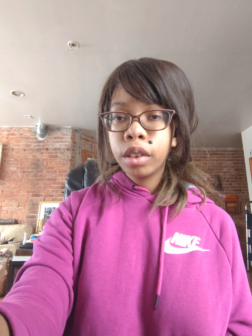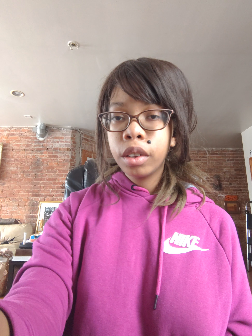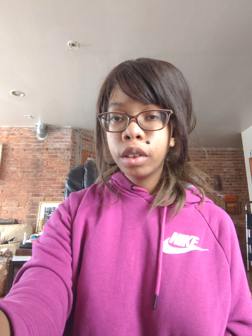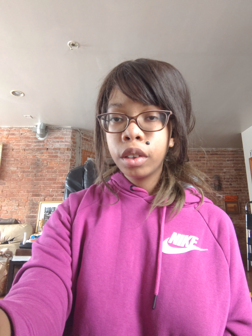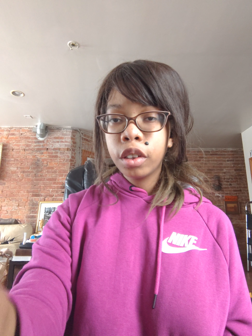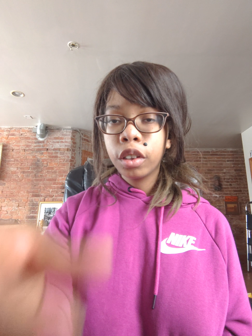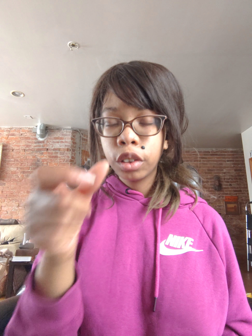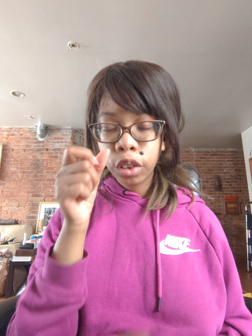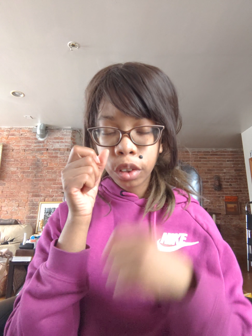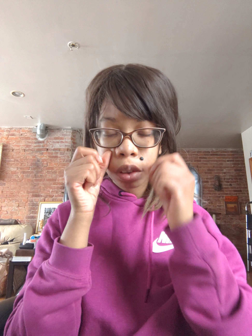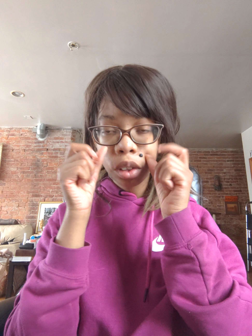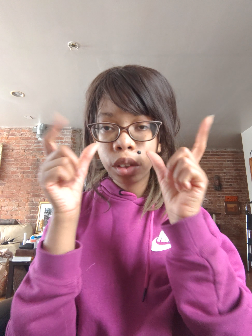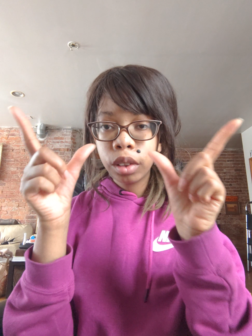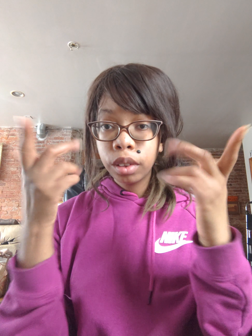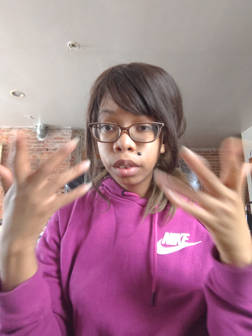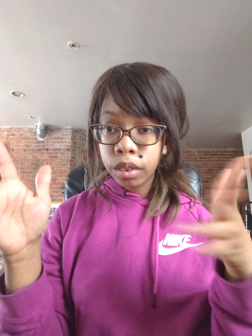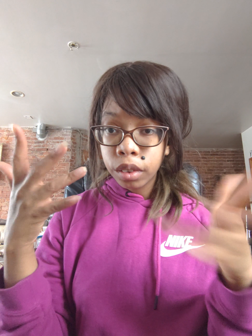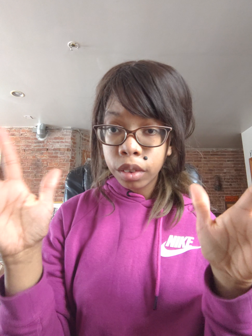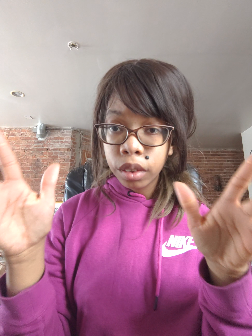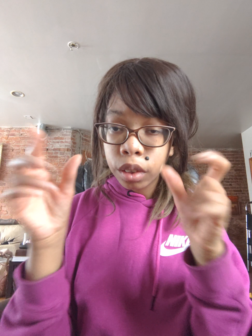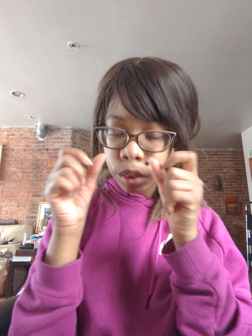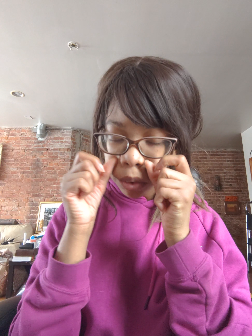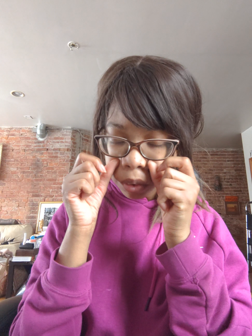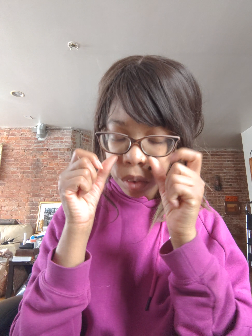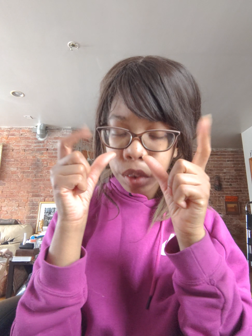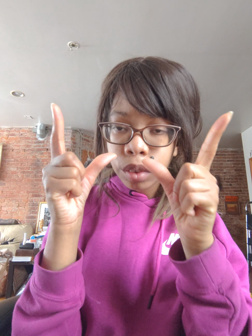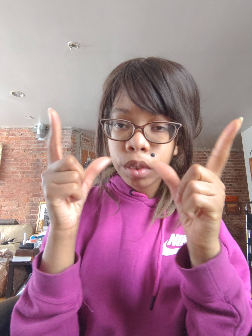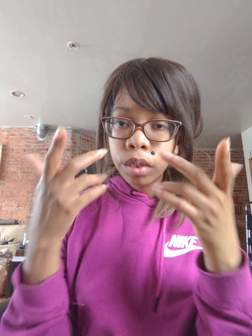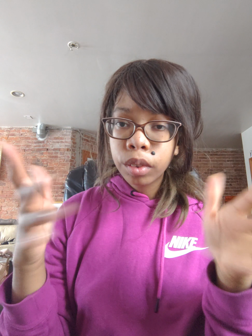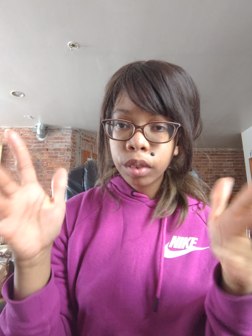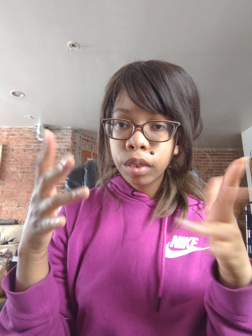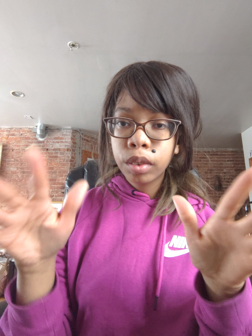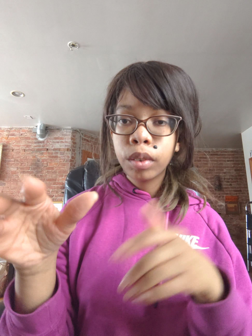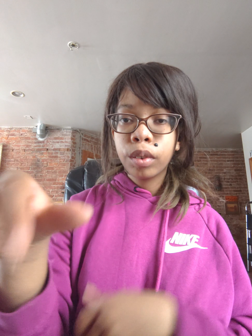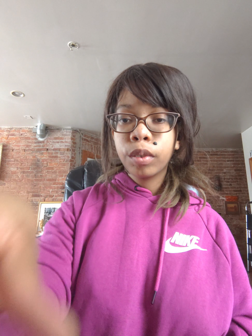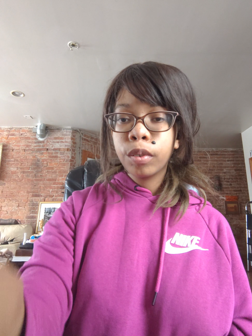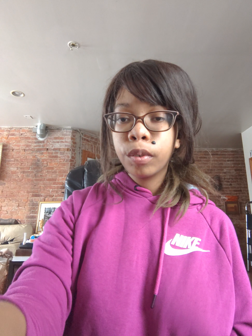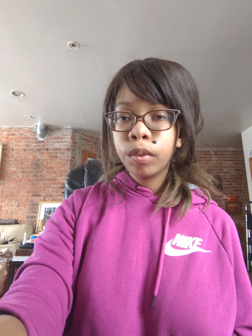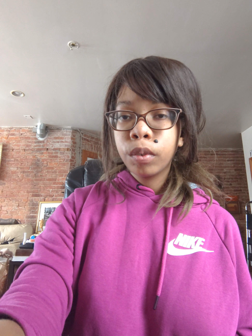awake